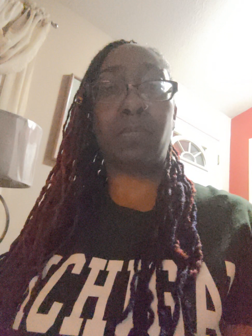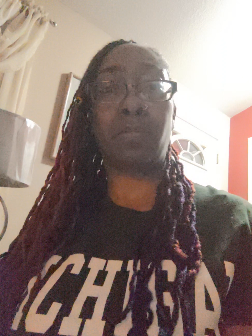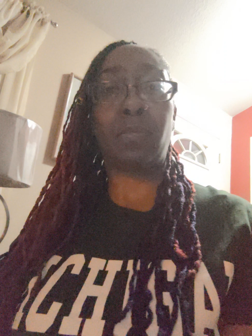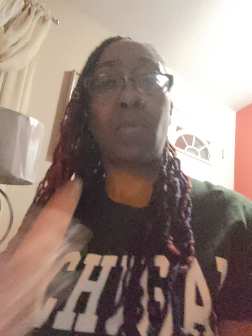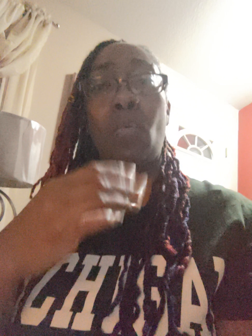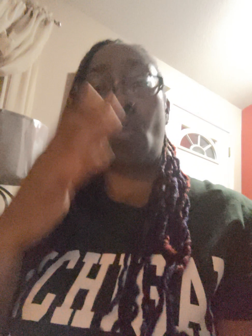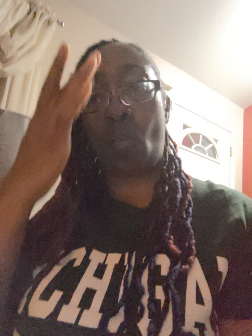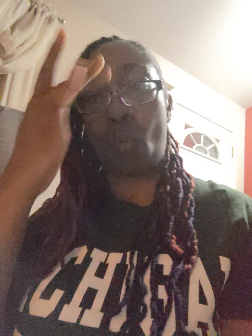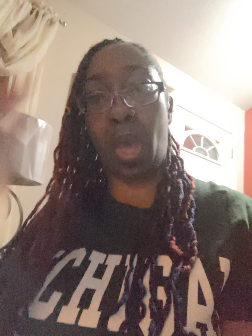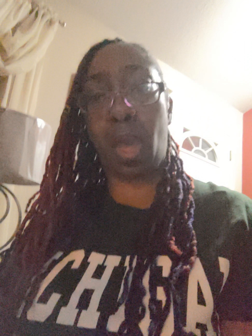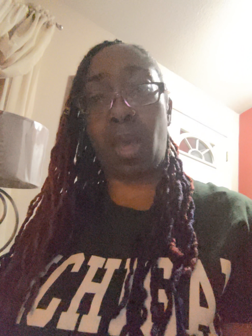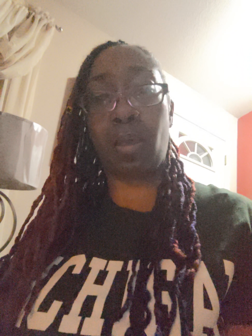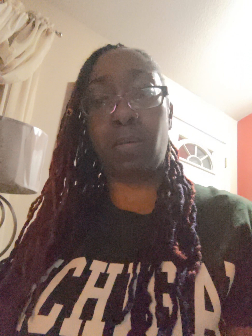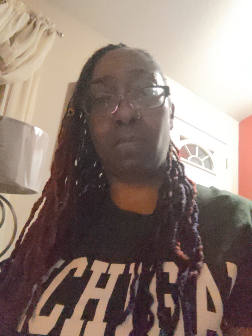why